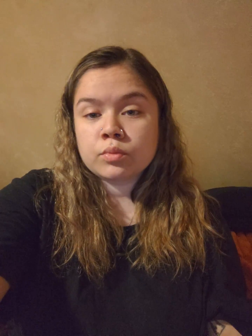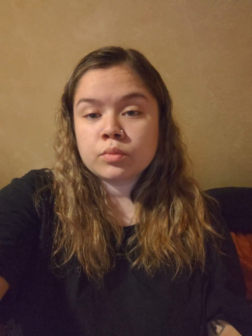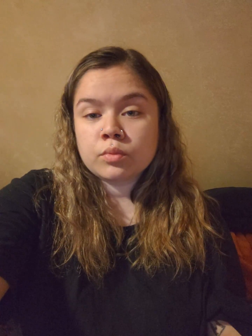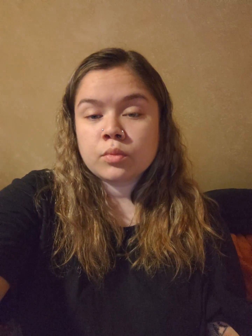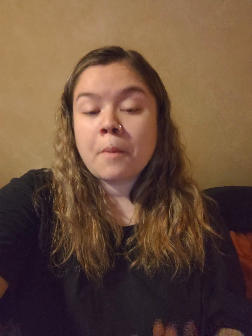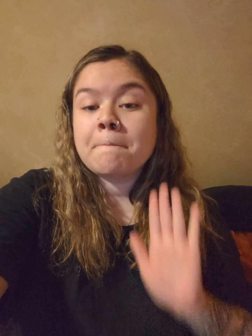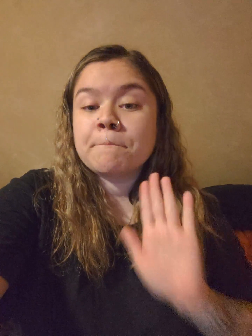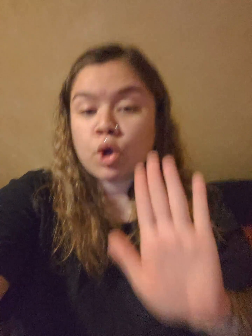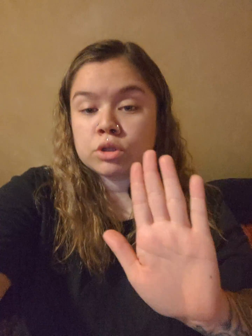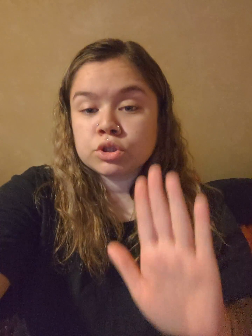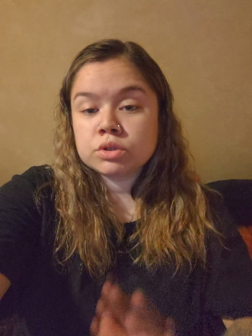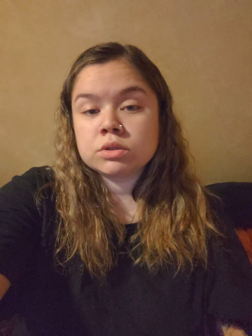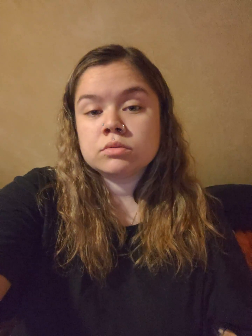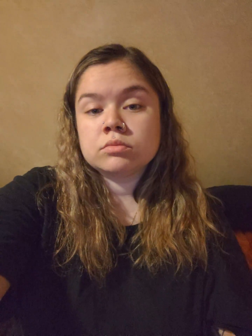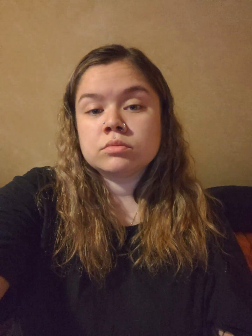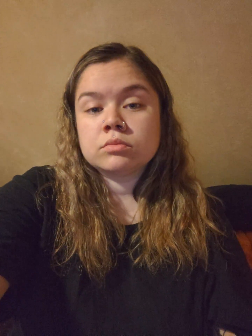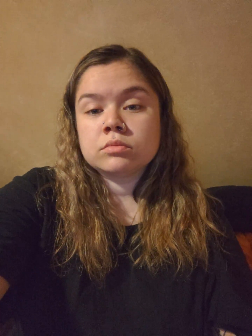push